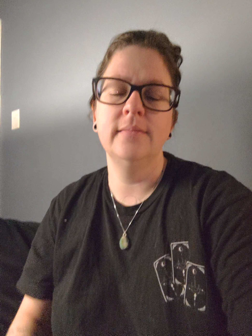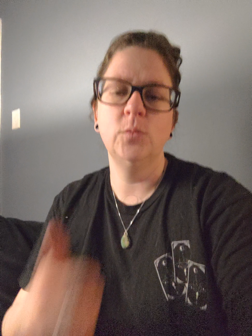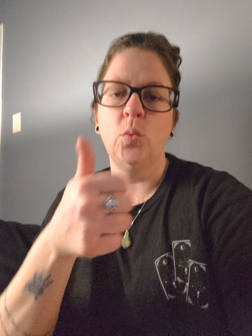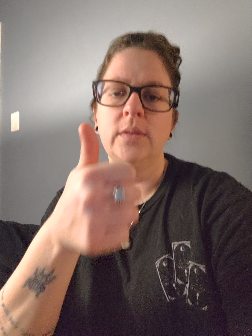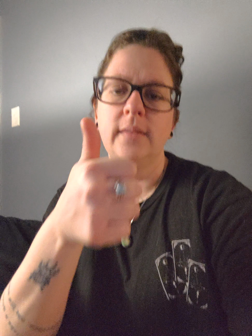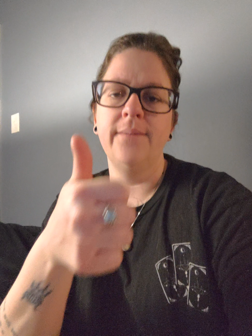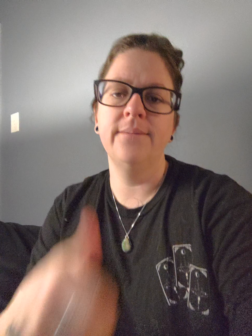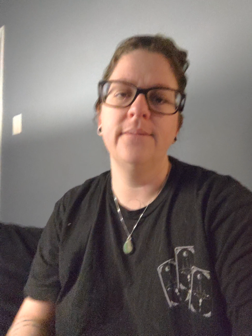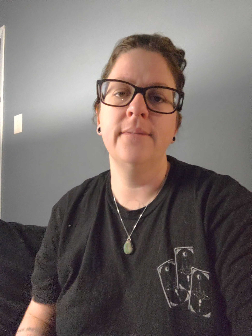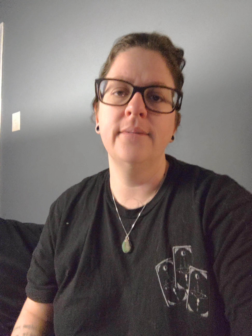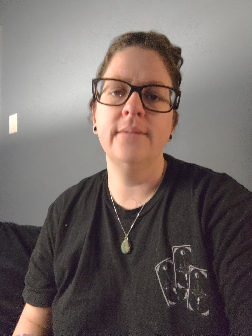yourself